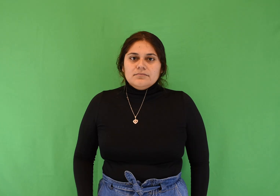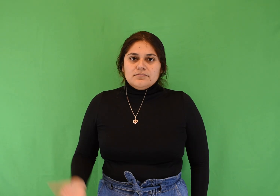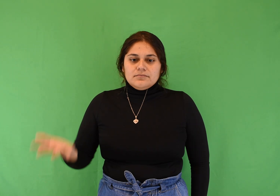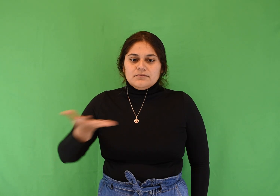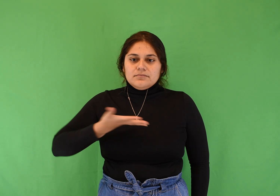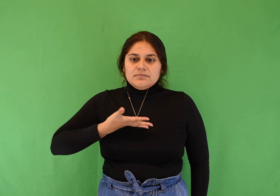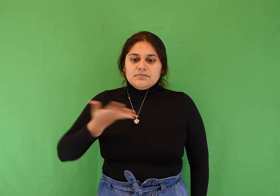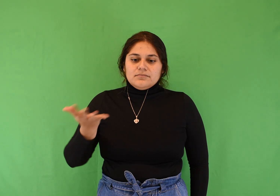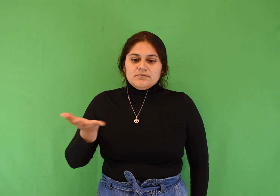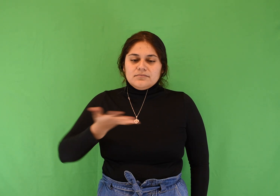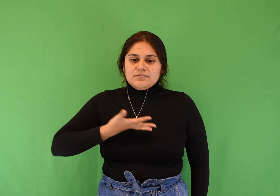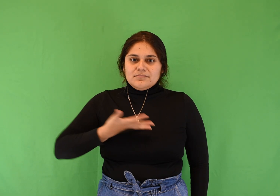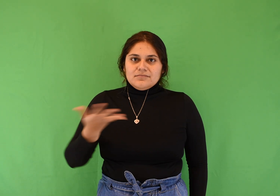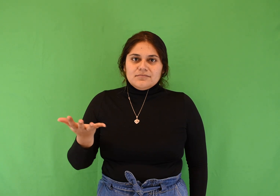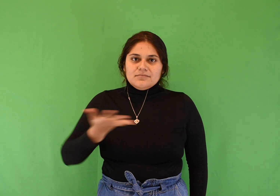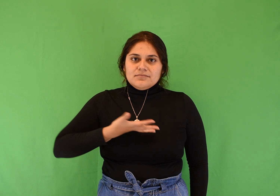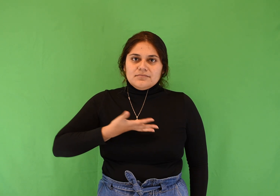tener